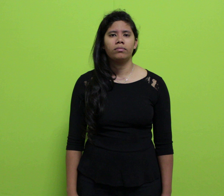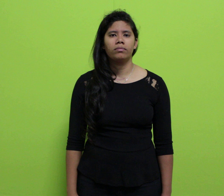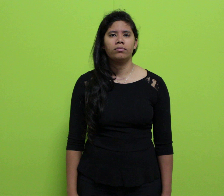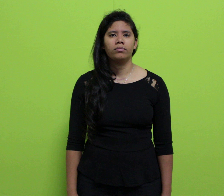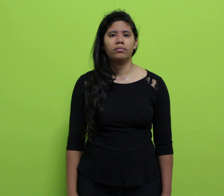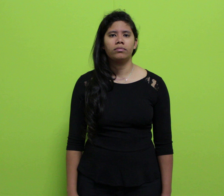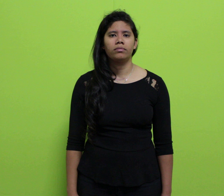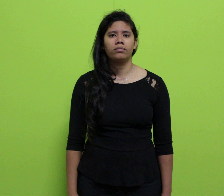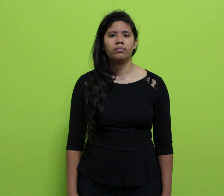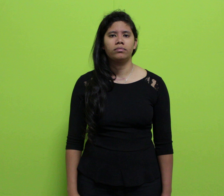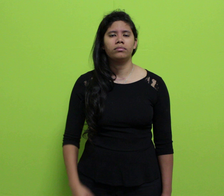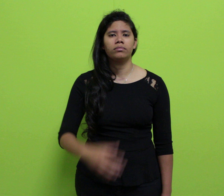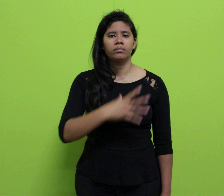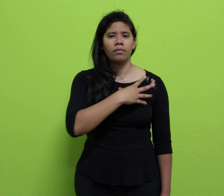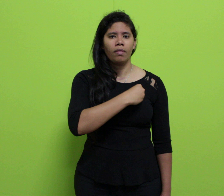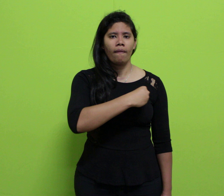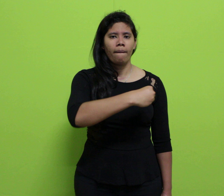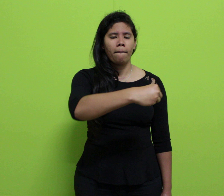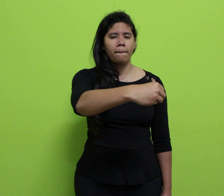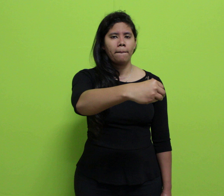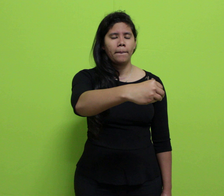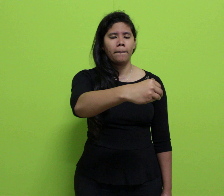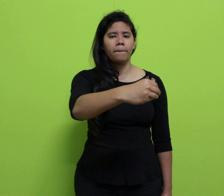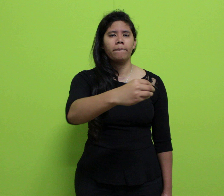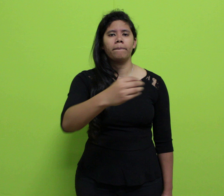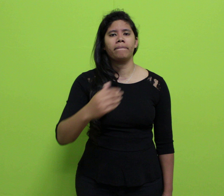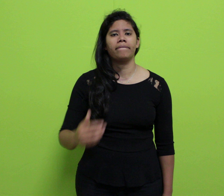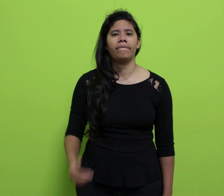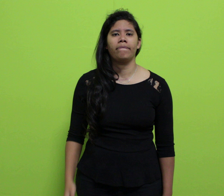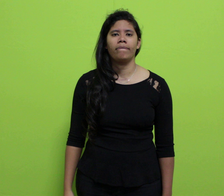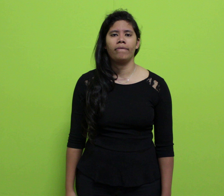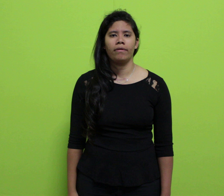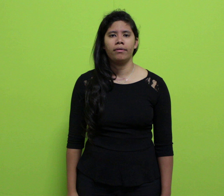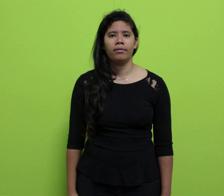filho